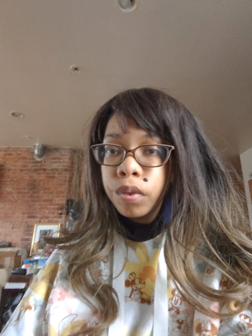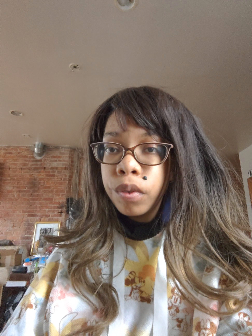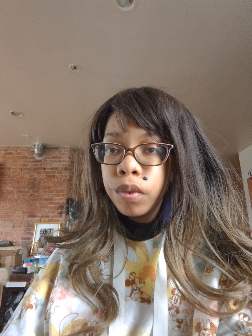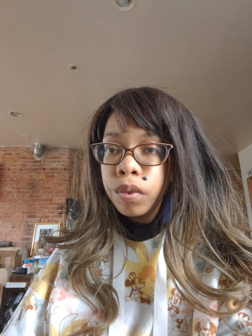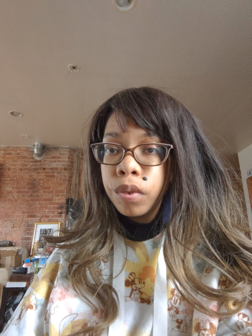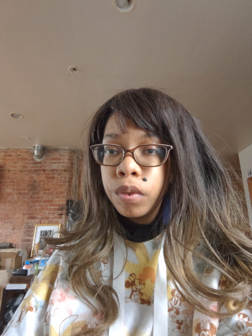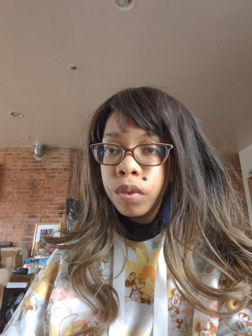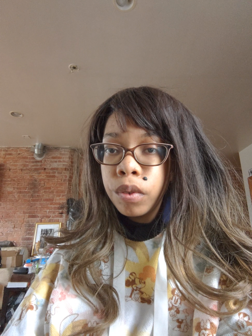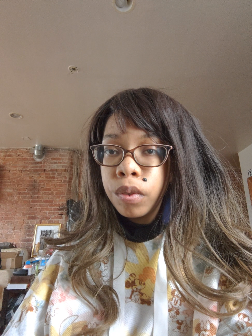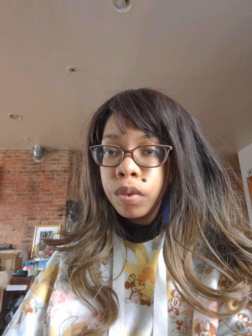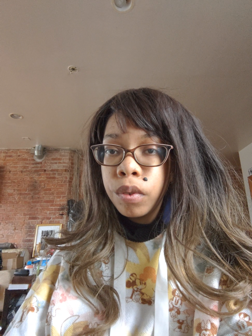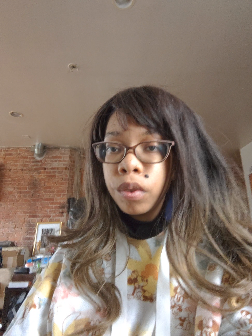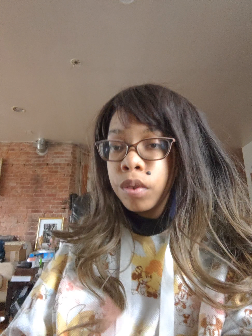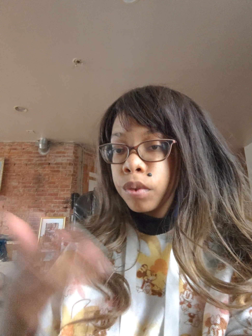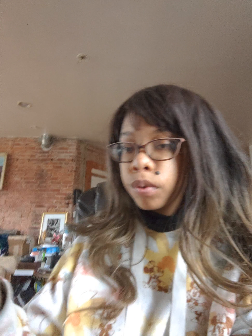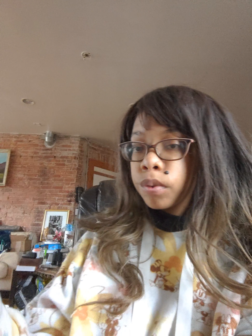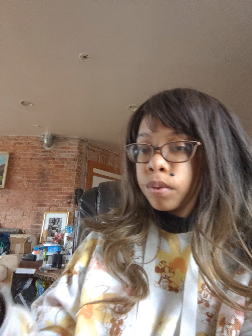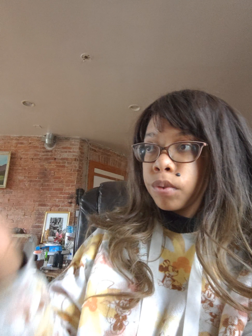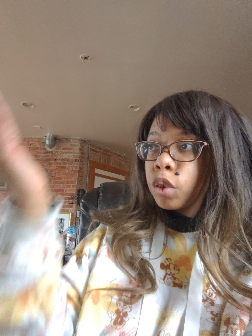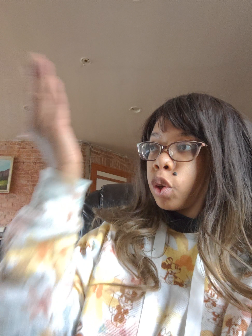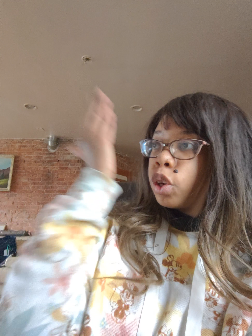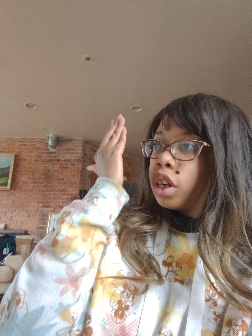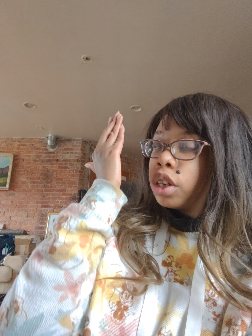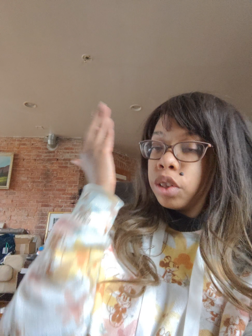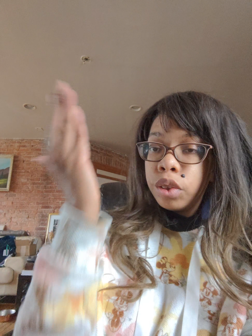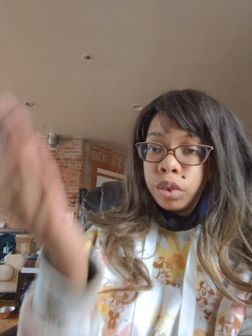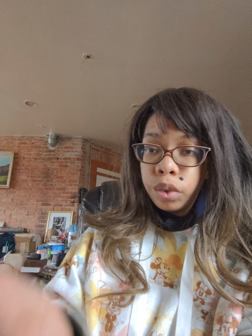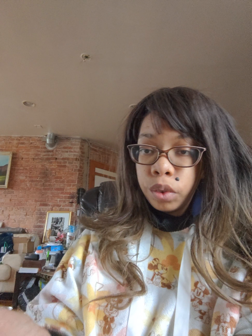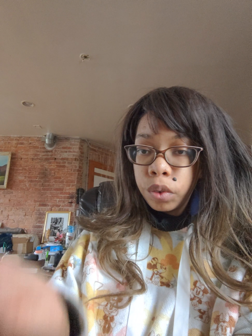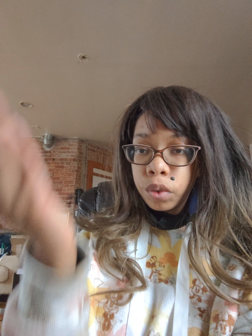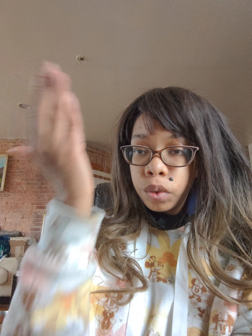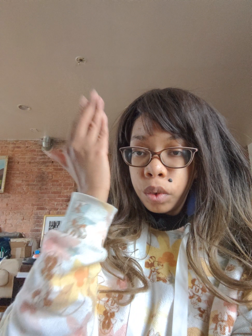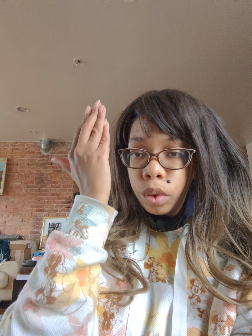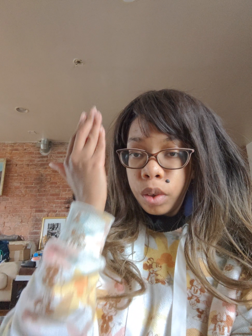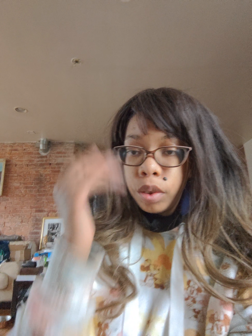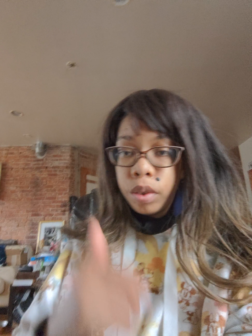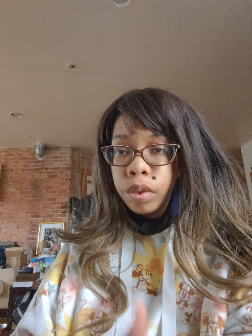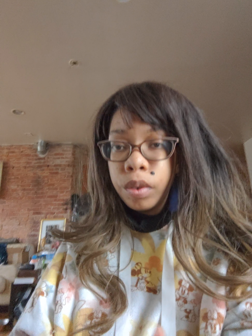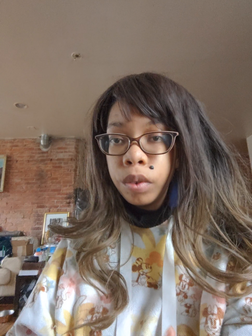morning